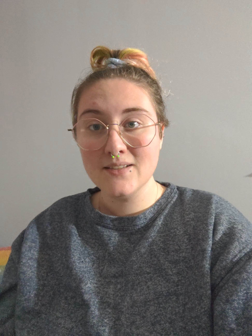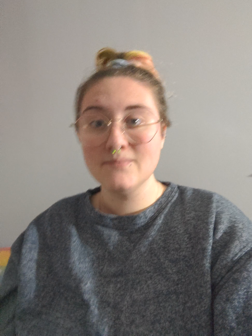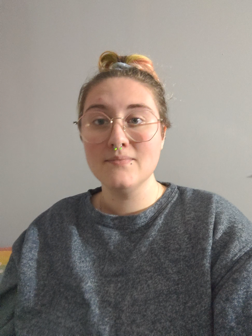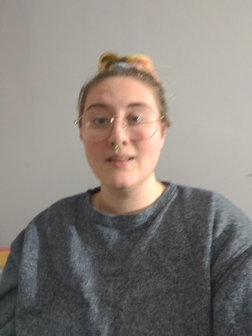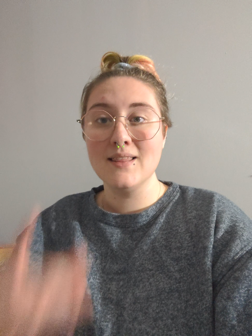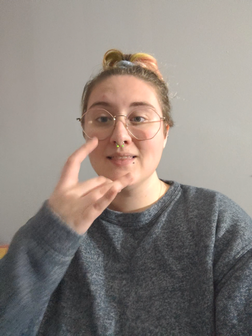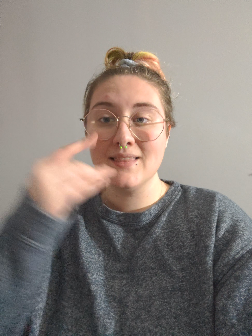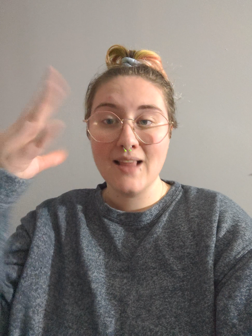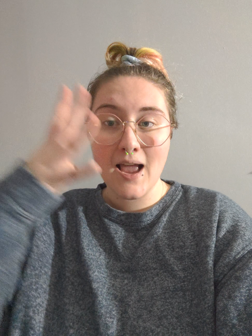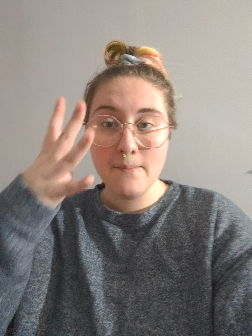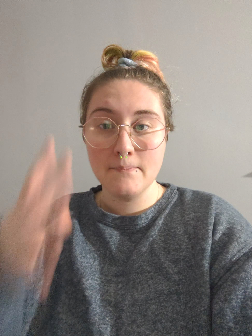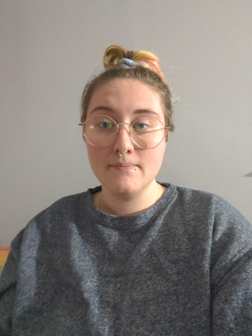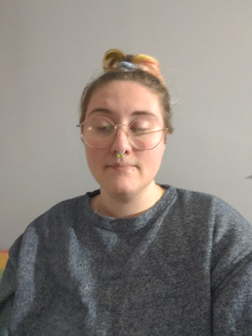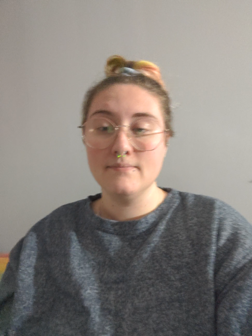lamp